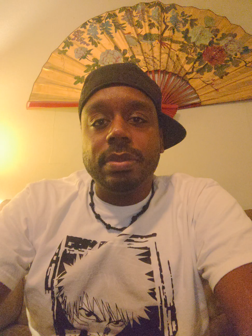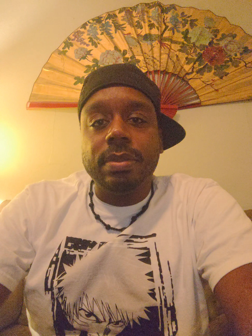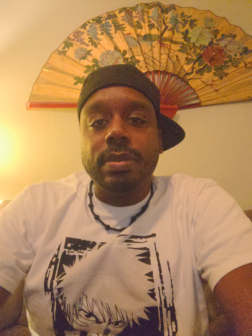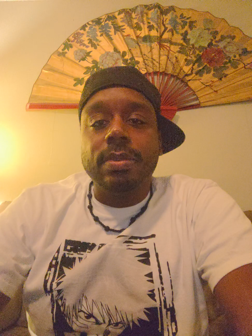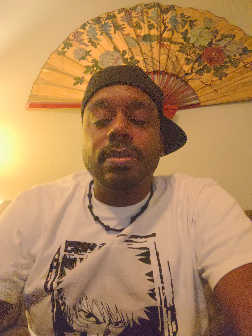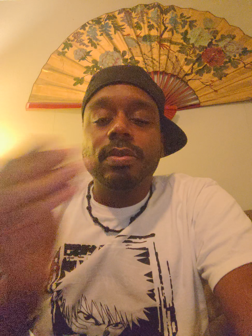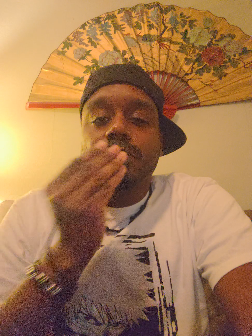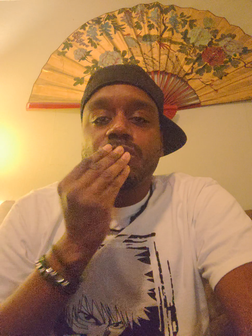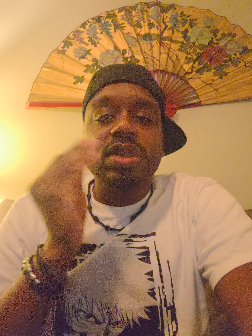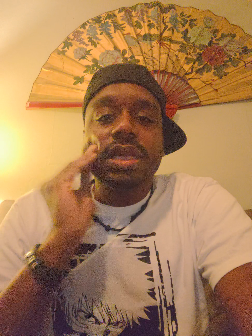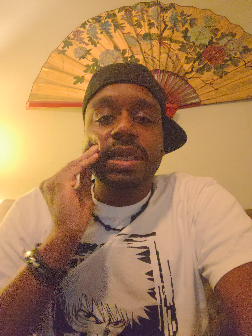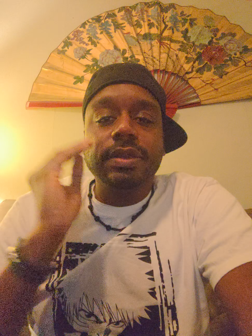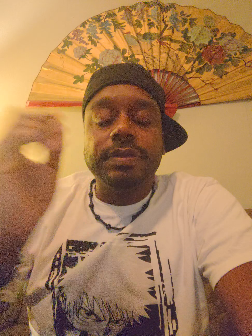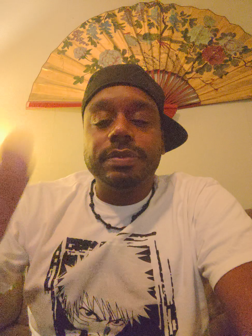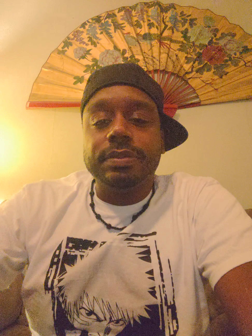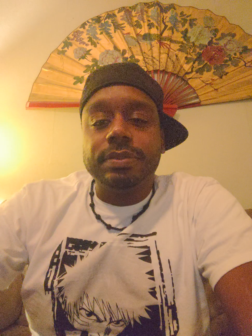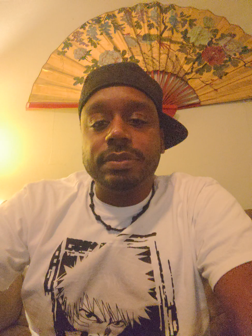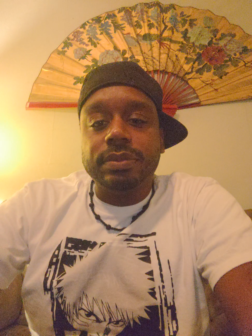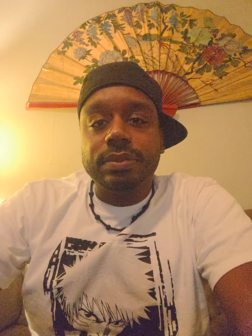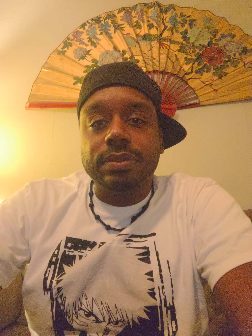kiss